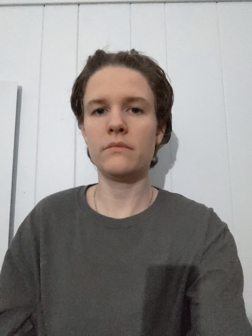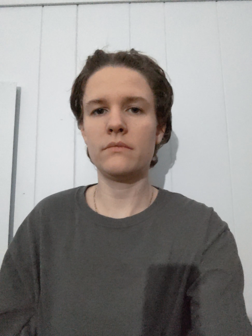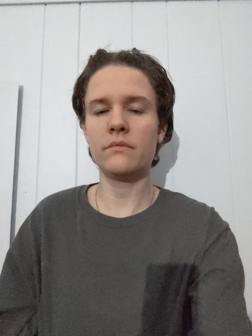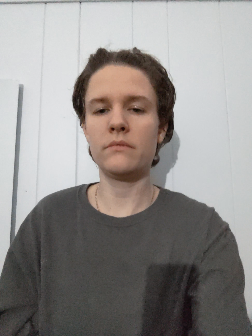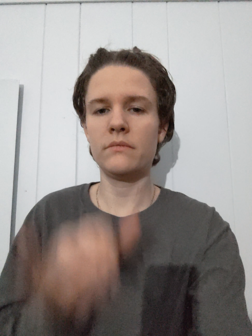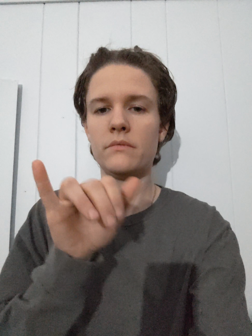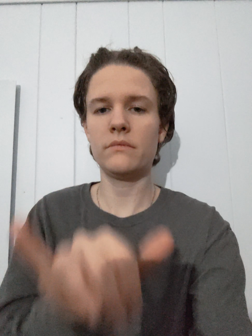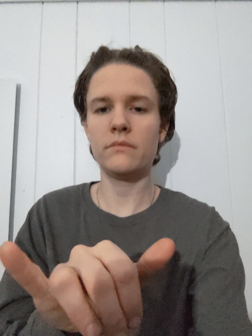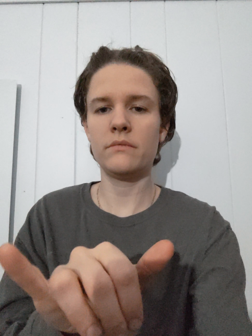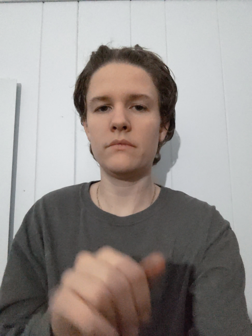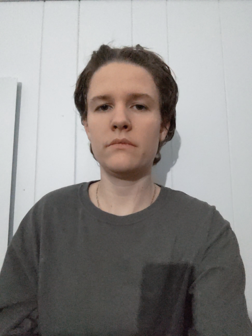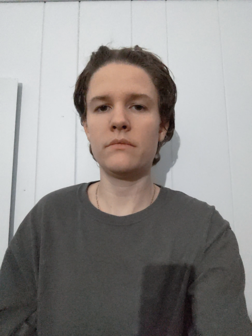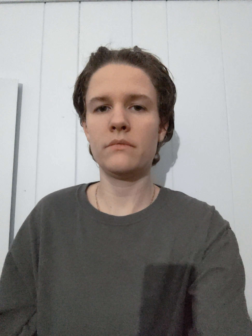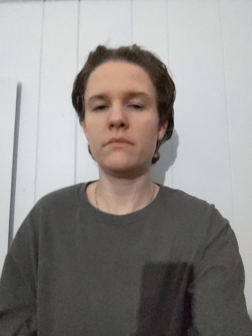stay